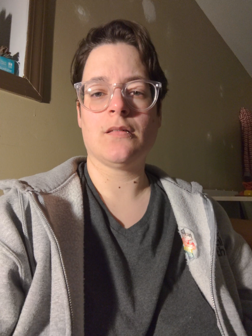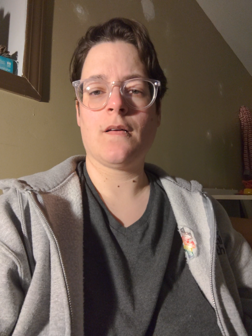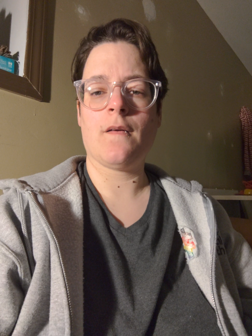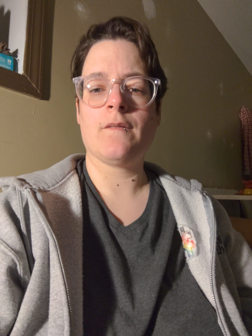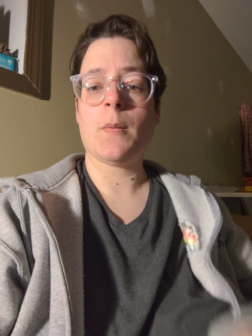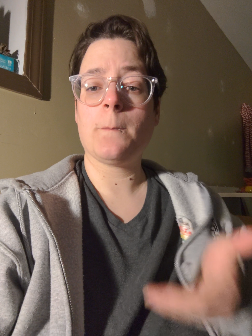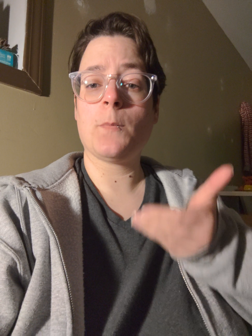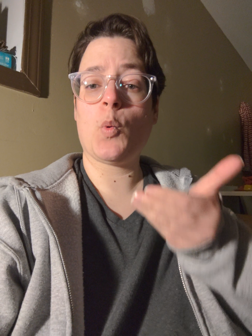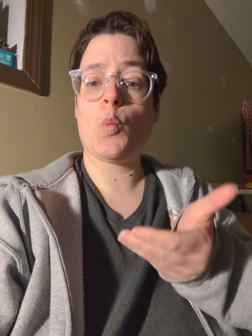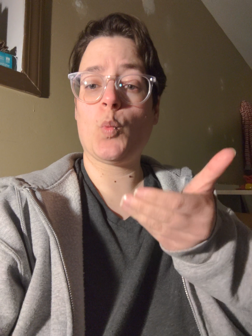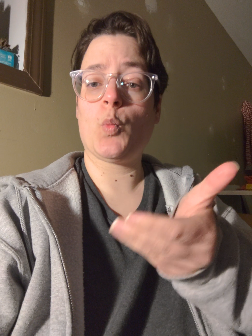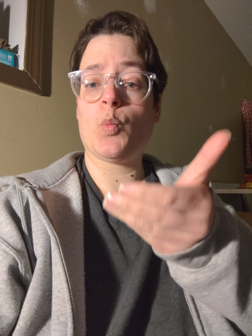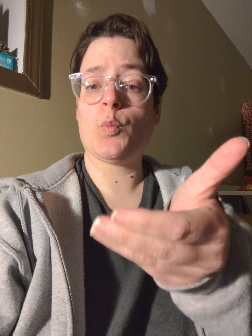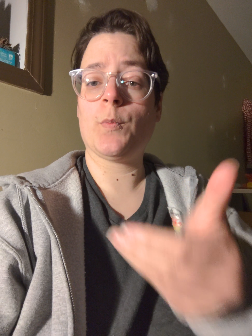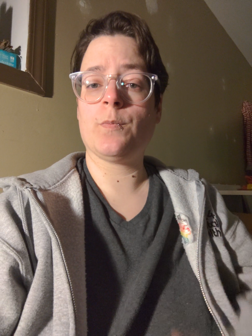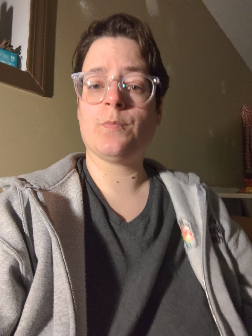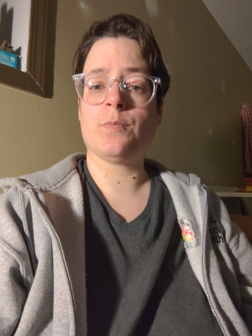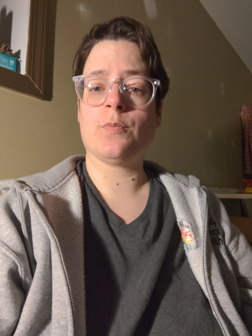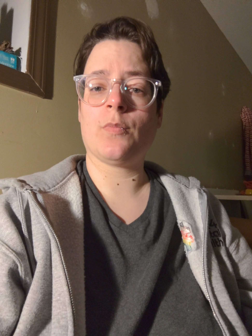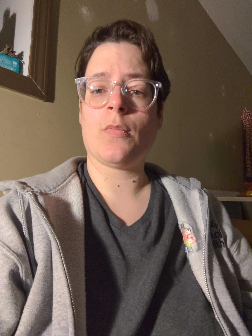boat